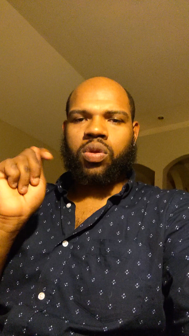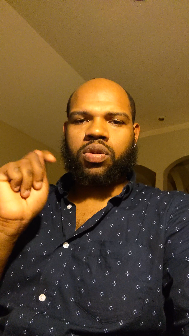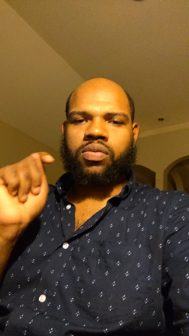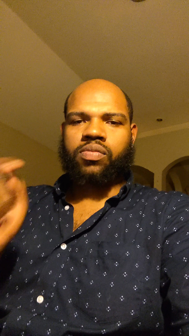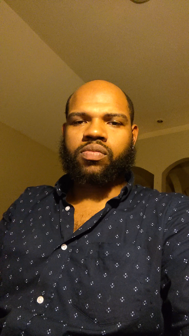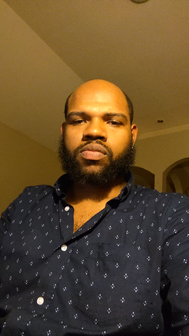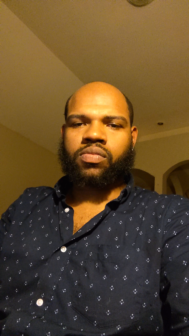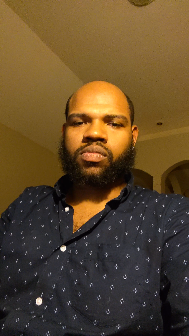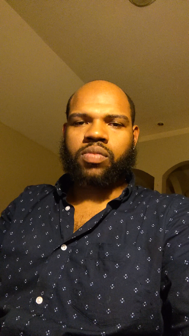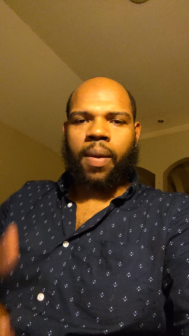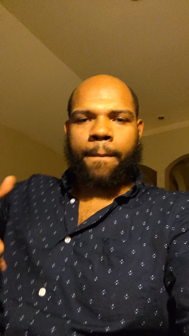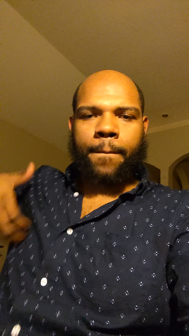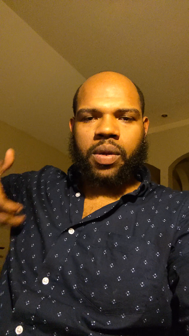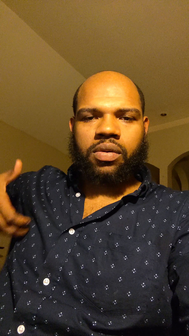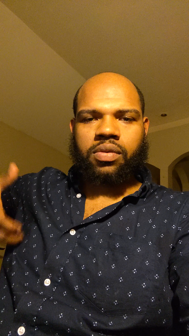monkey